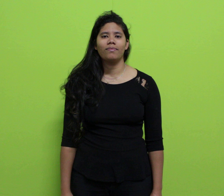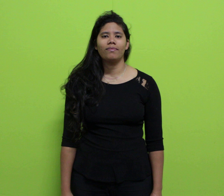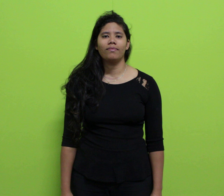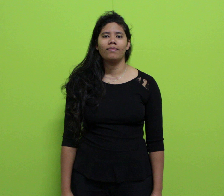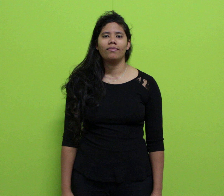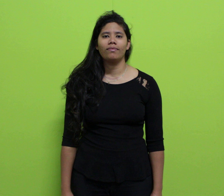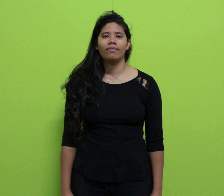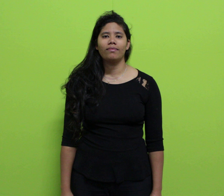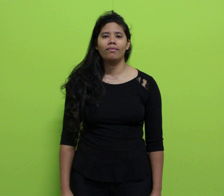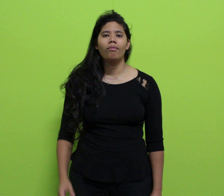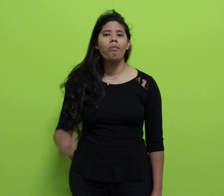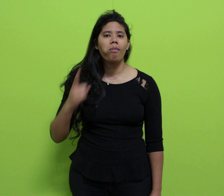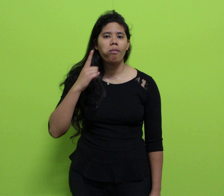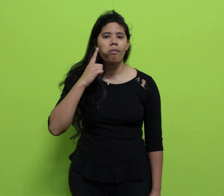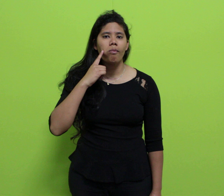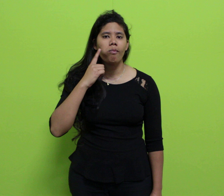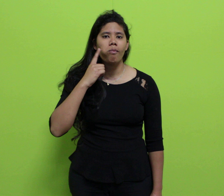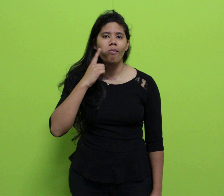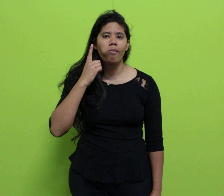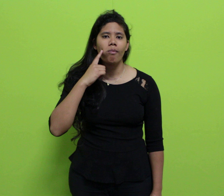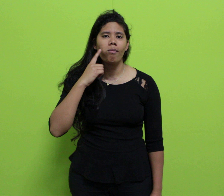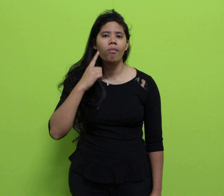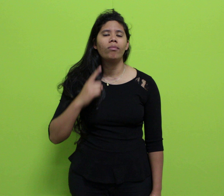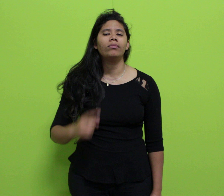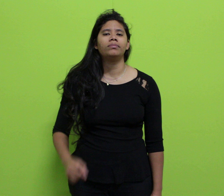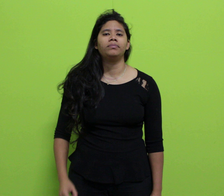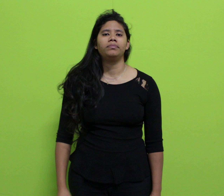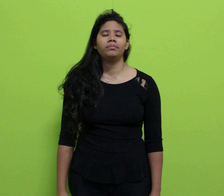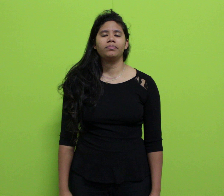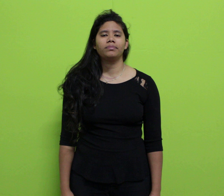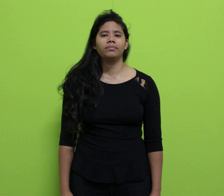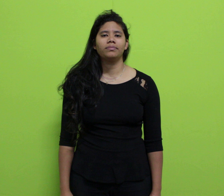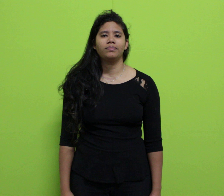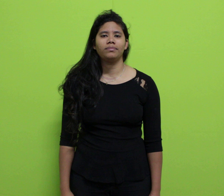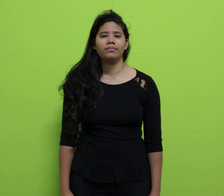bala